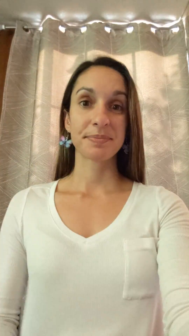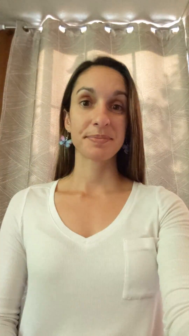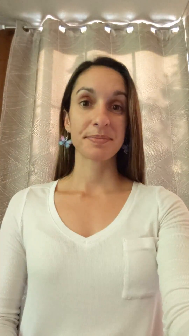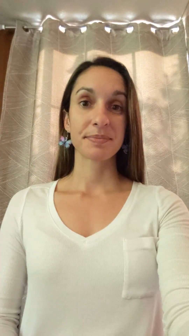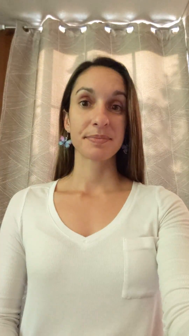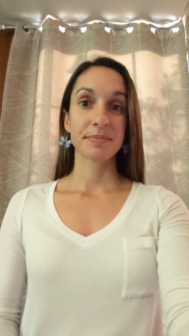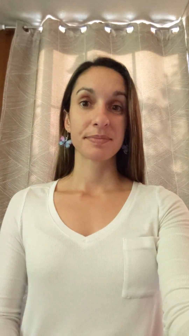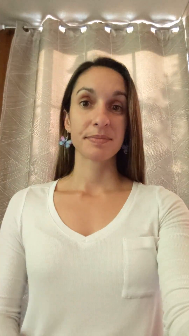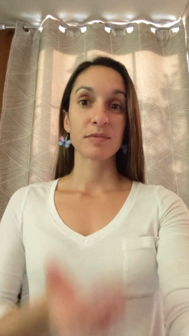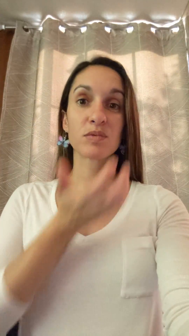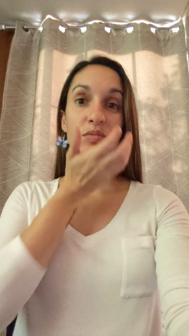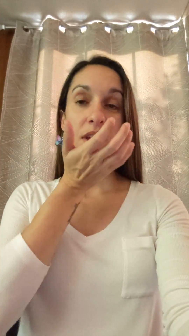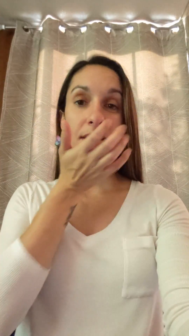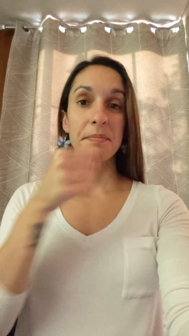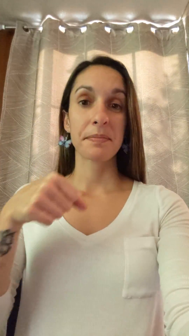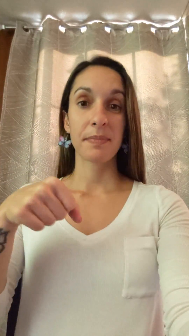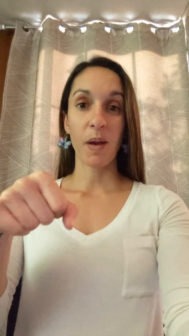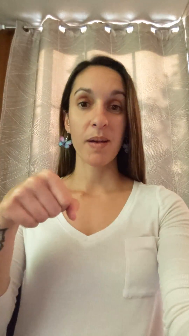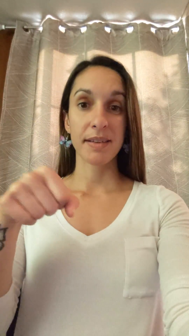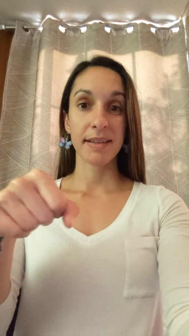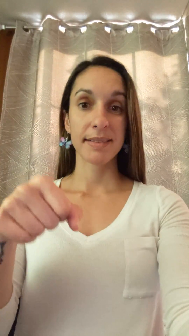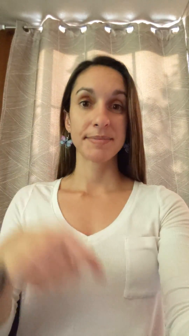lawn mower